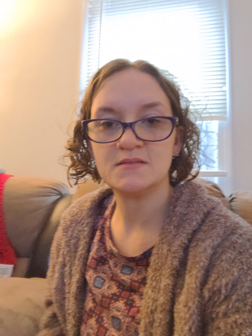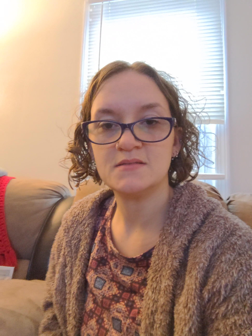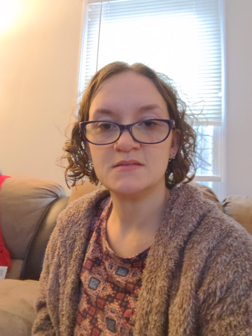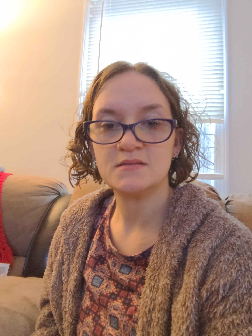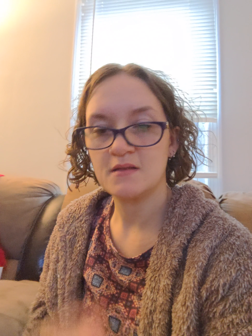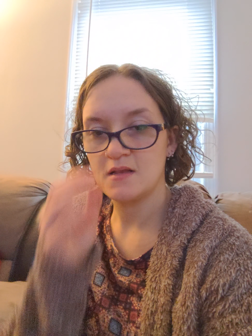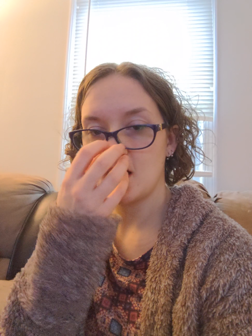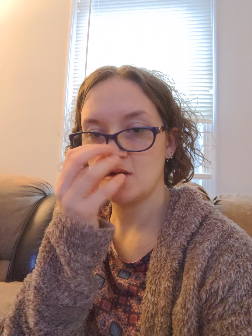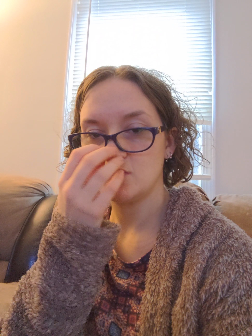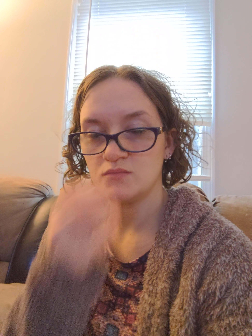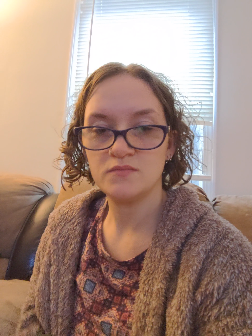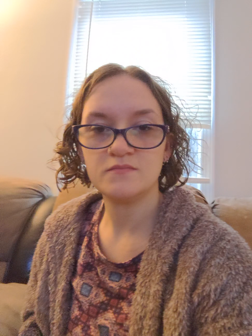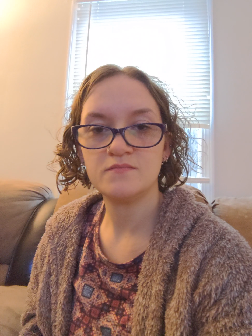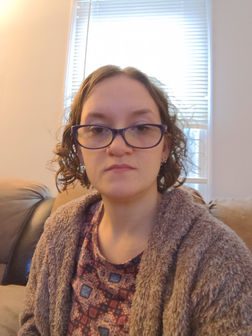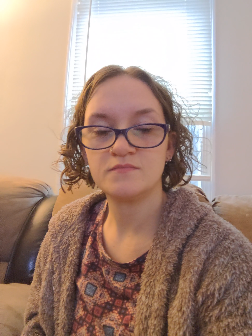clown